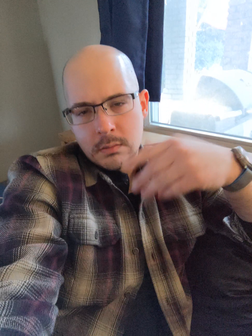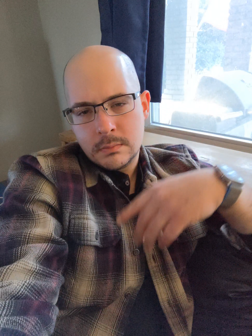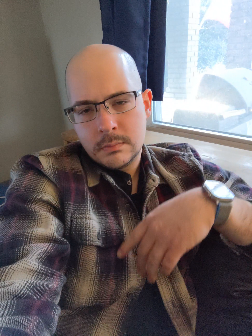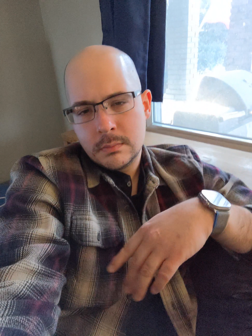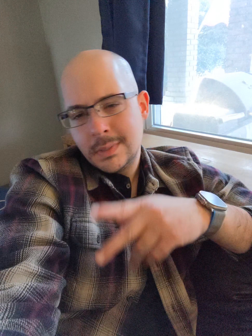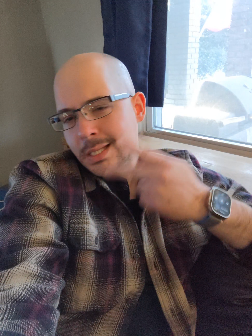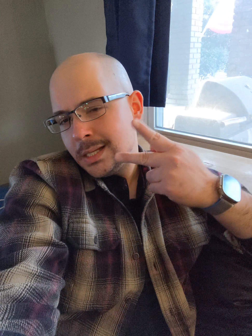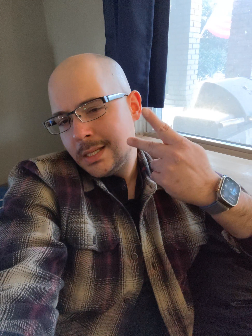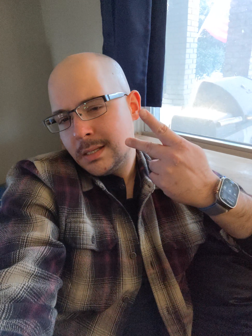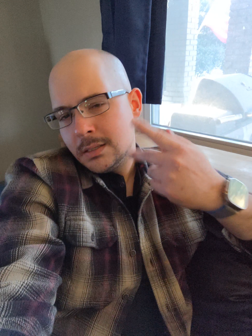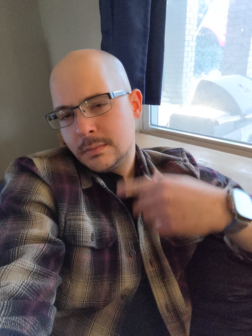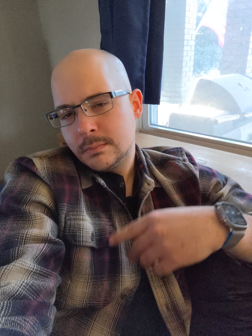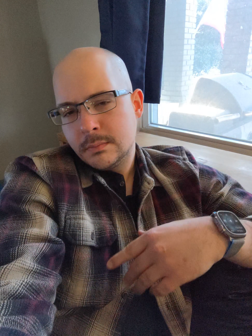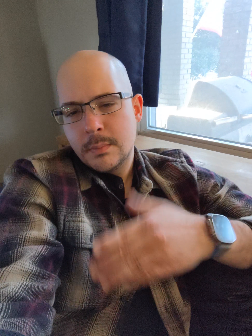kitty